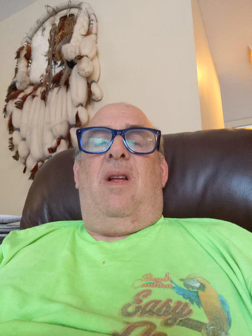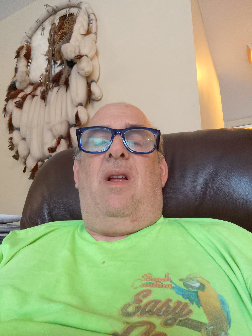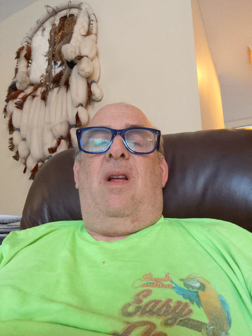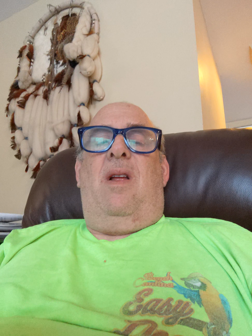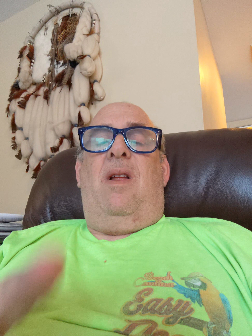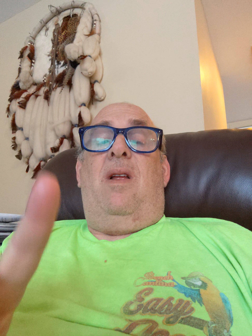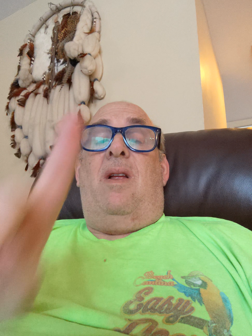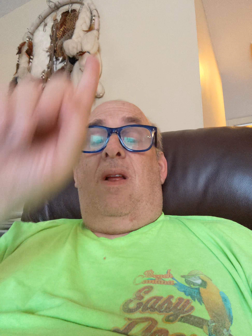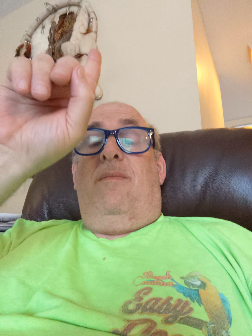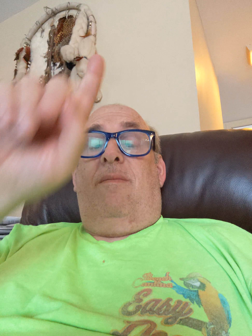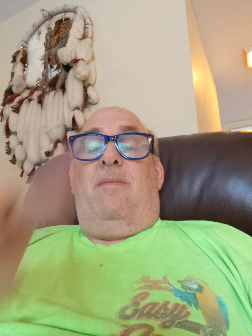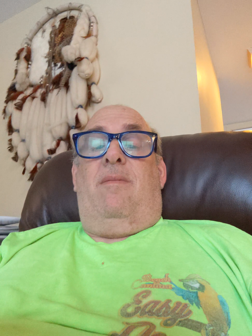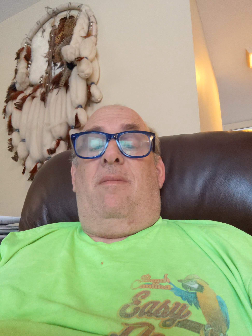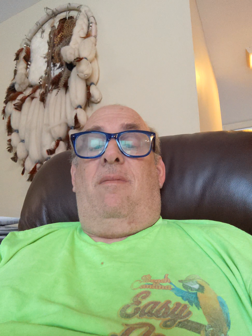up